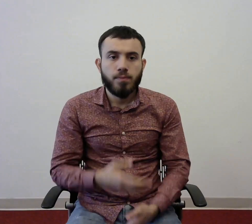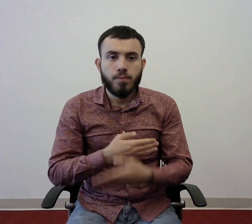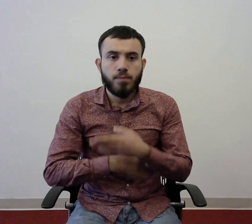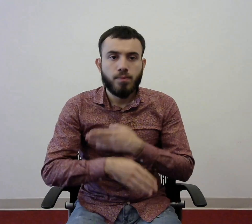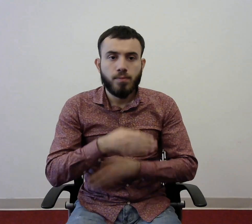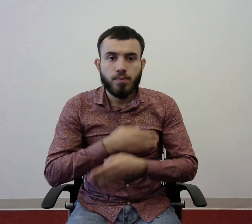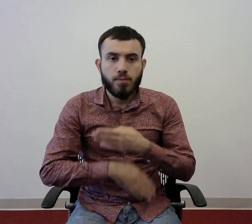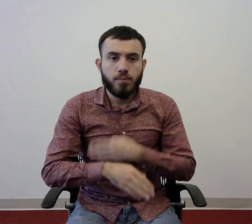əlil